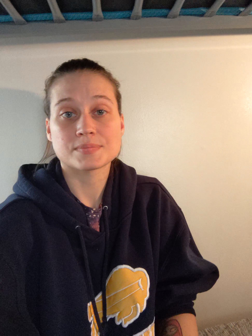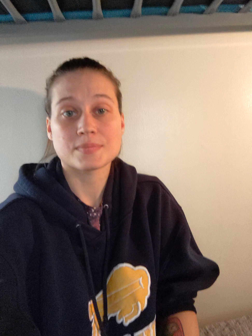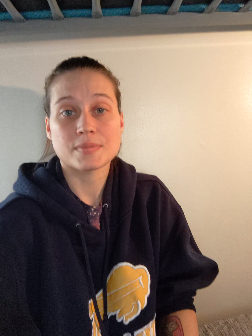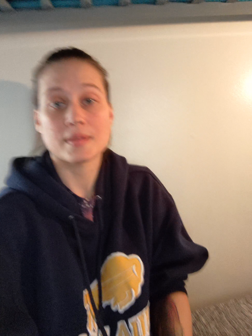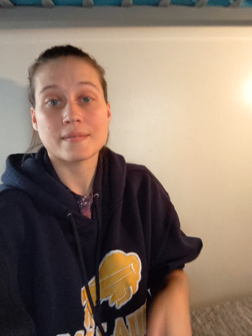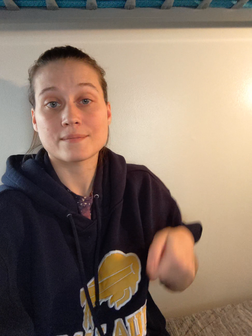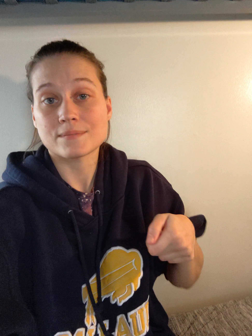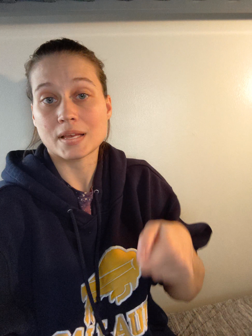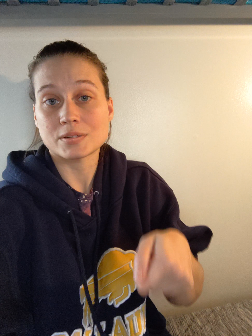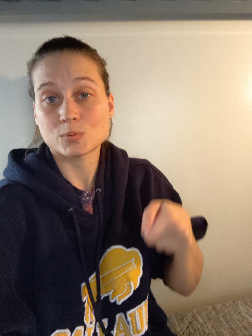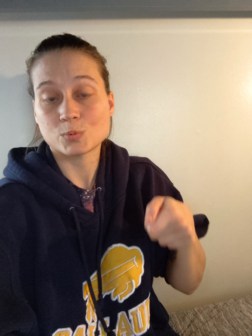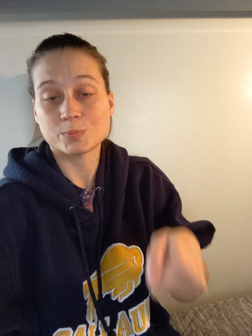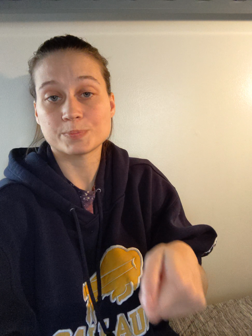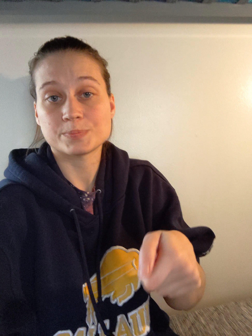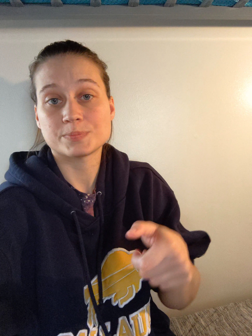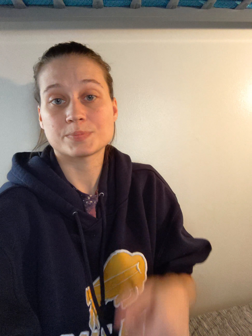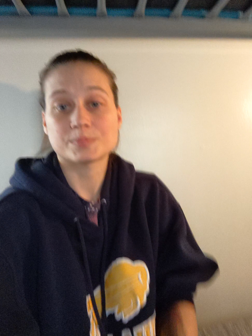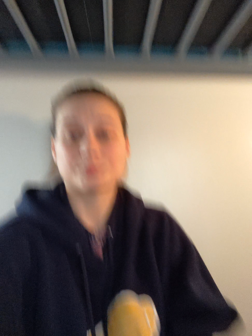vacuum